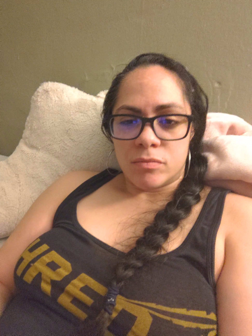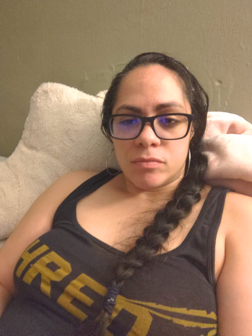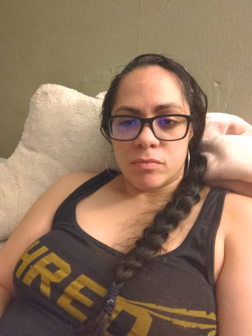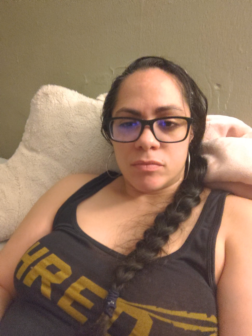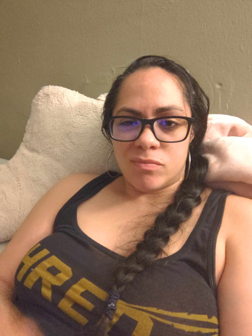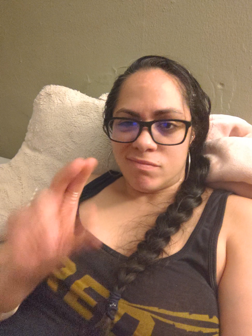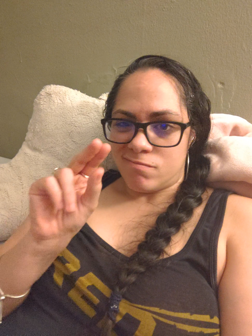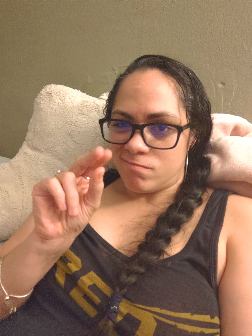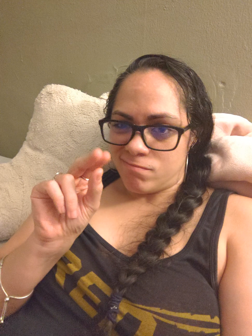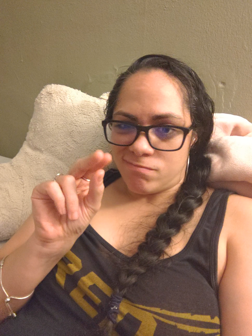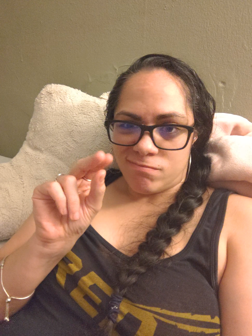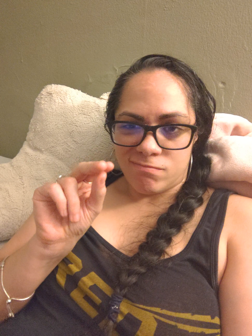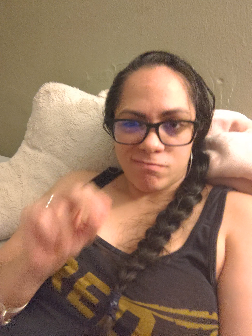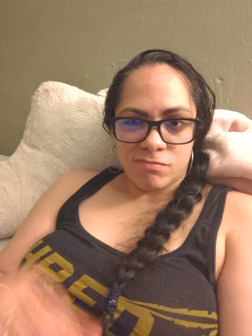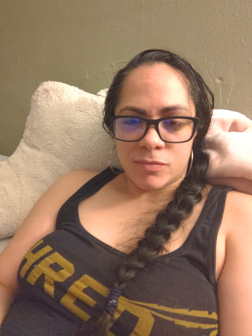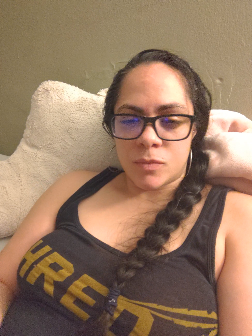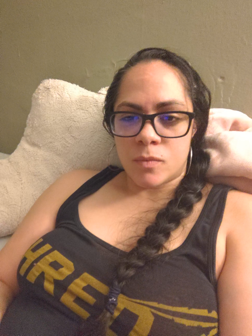no